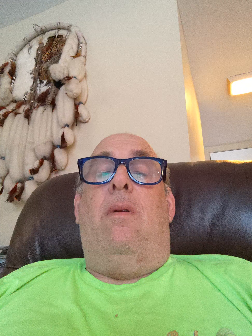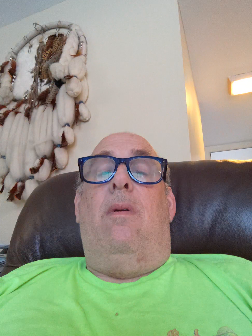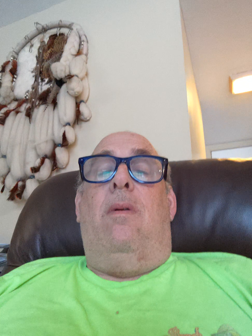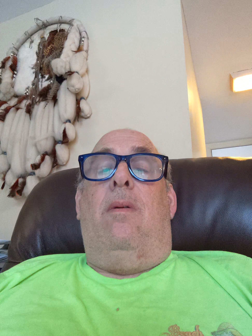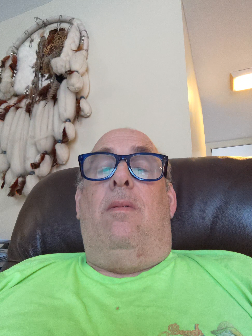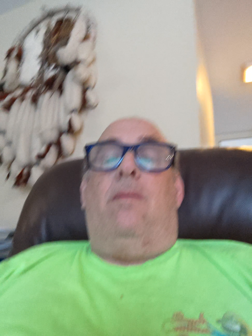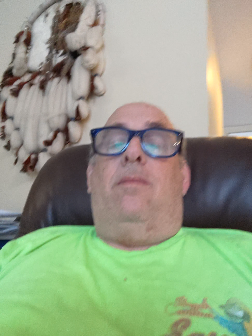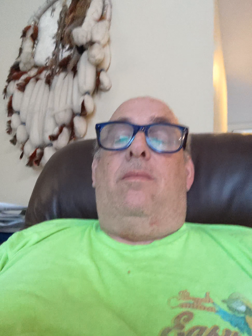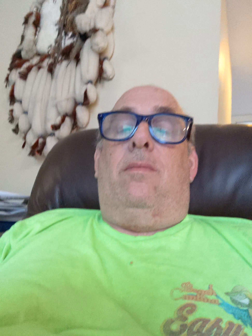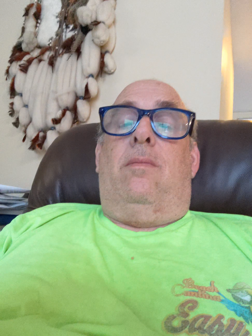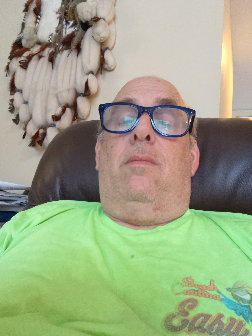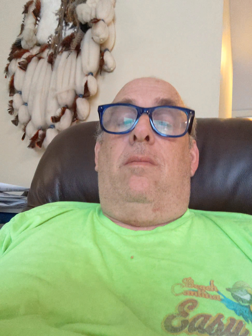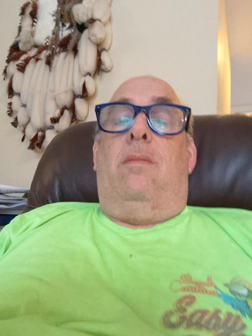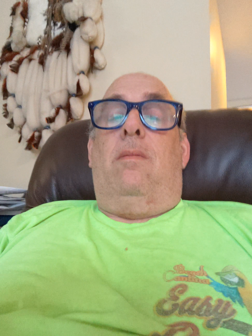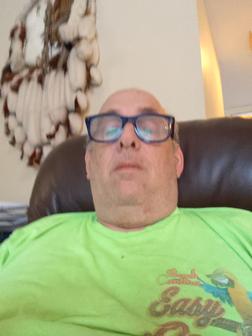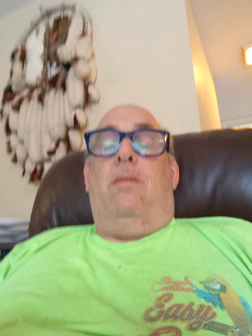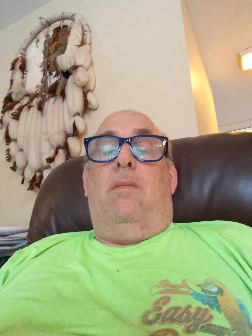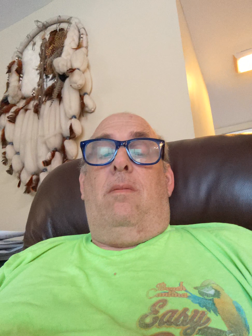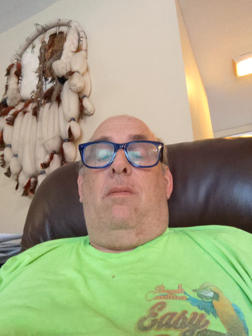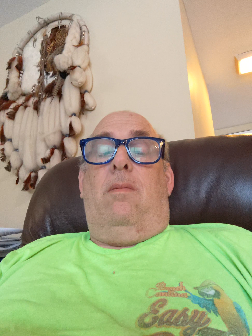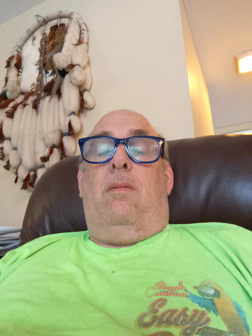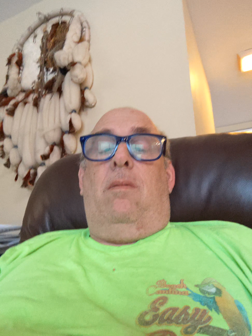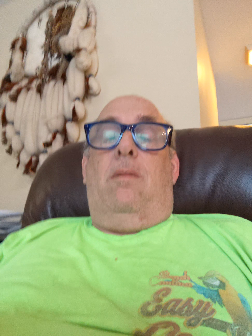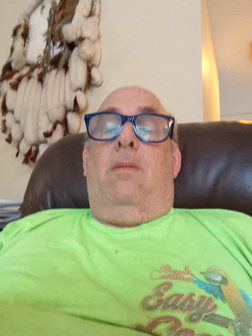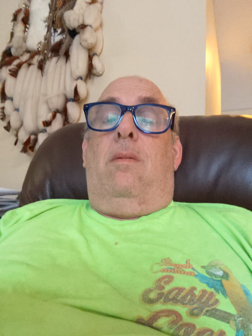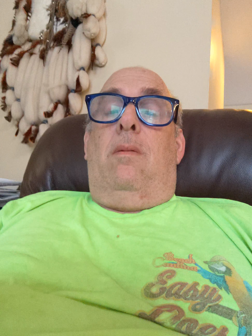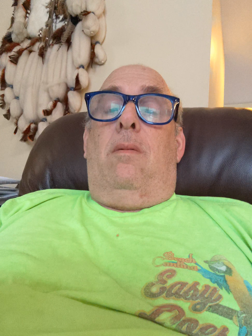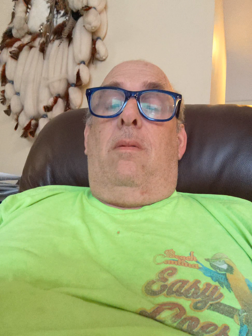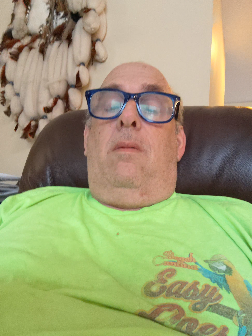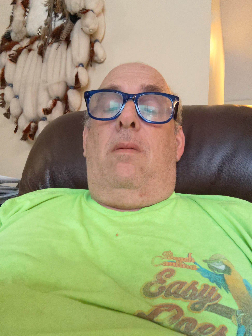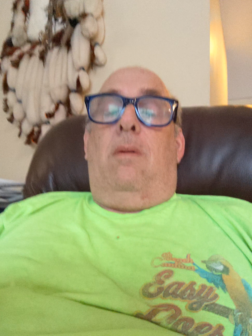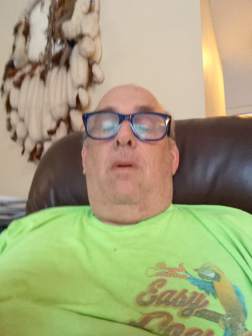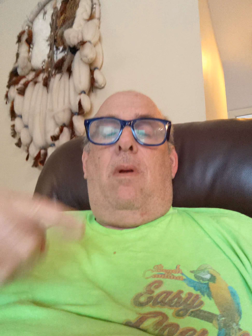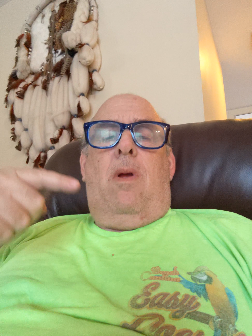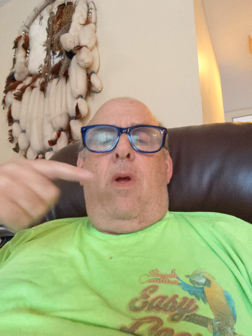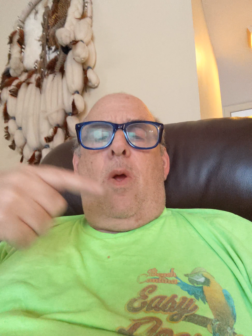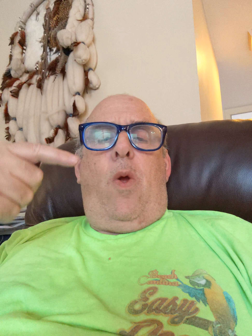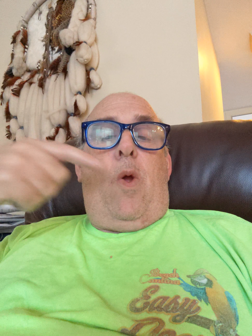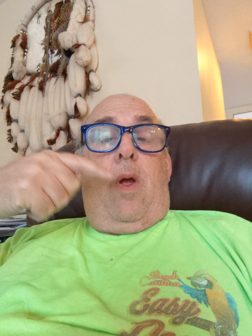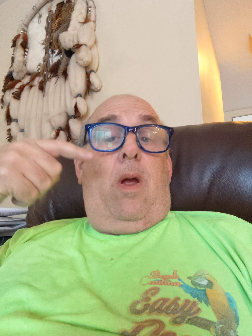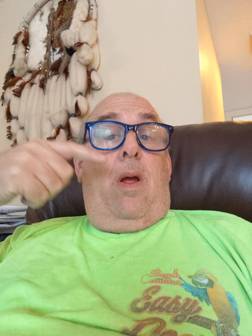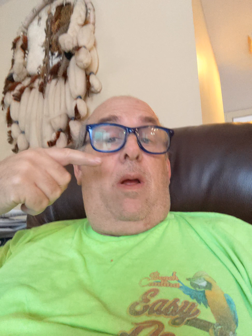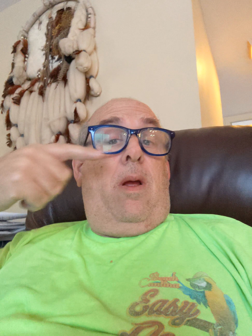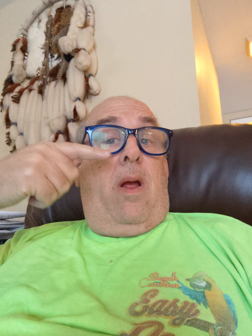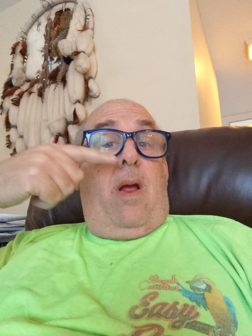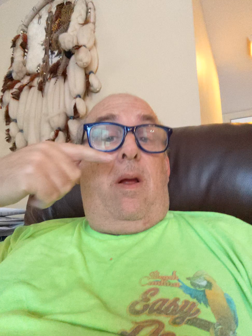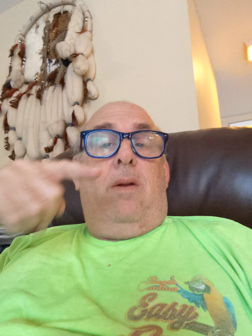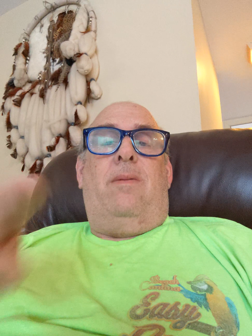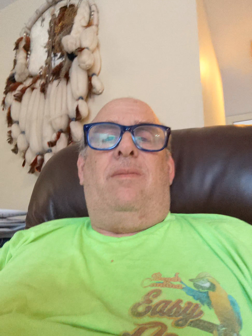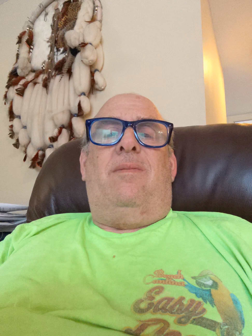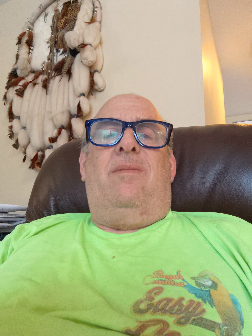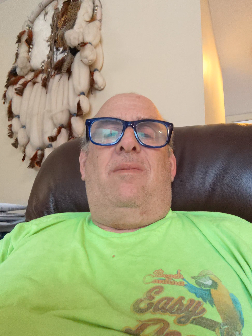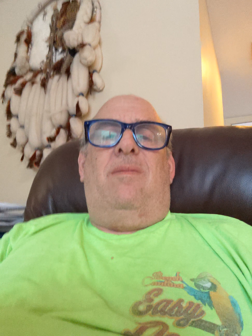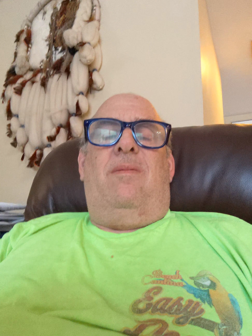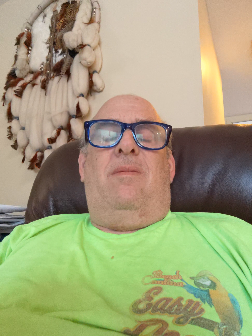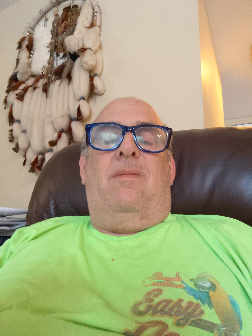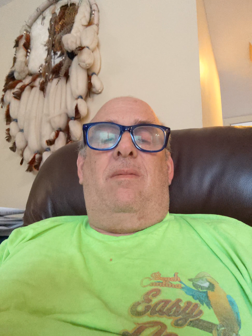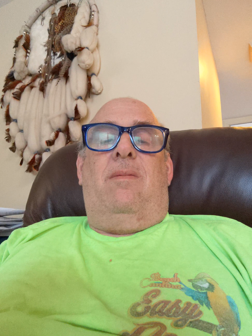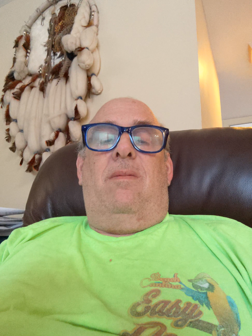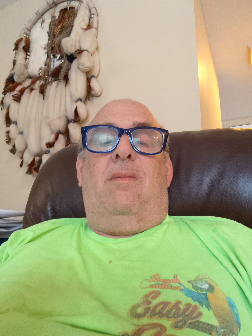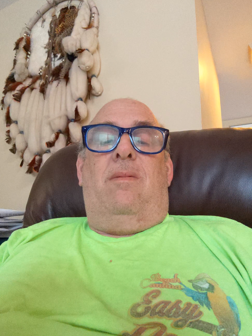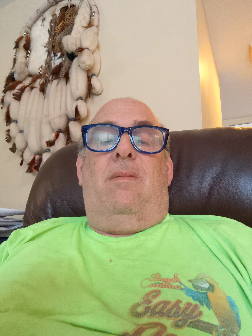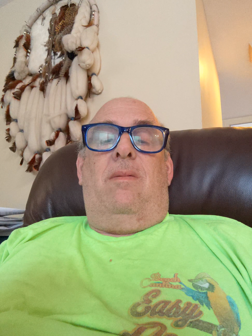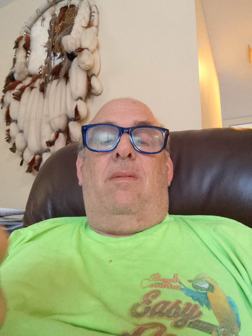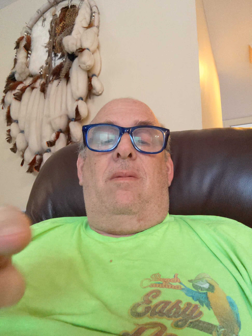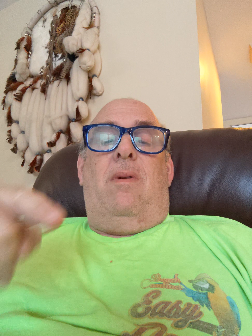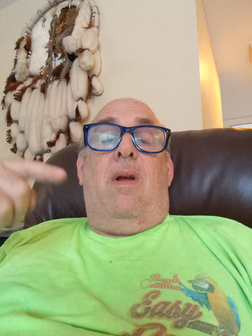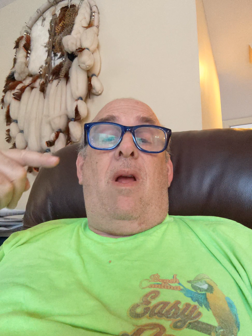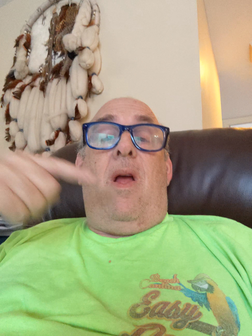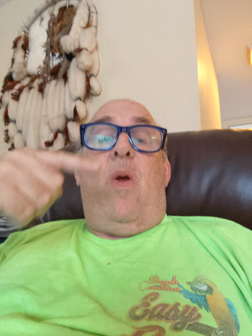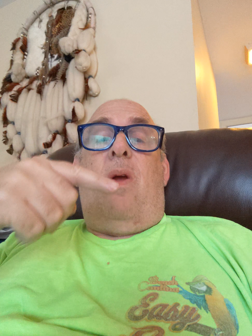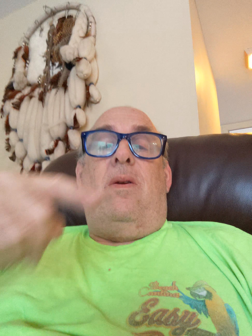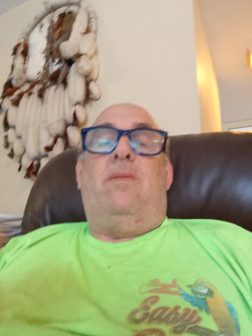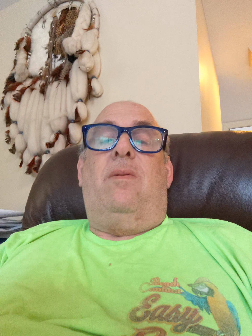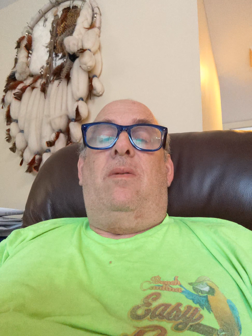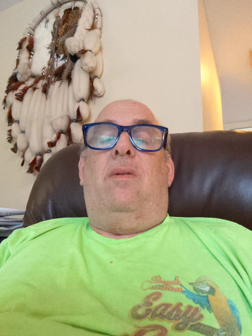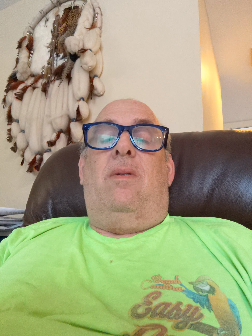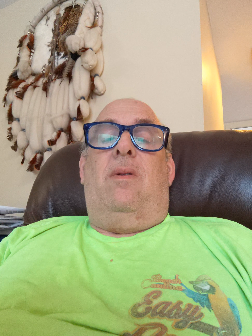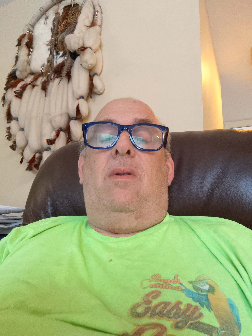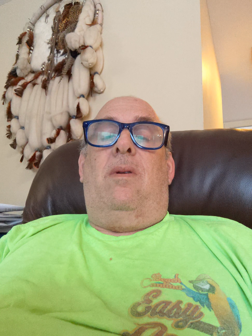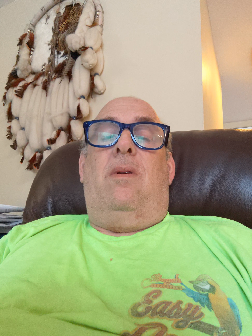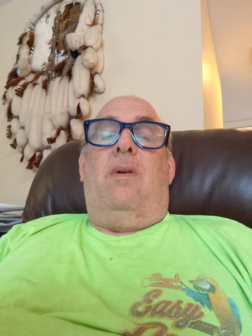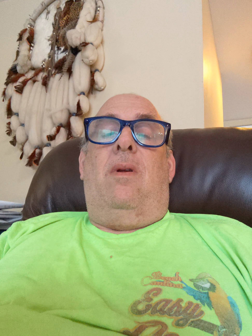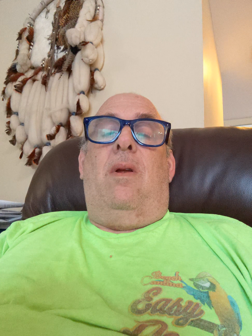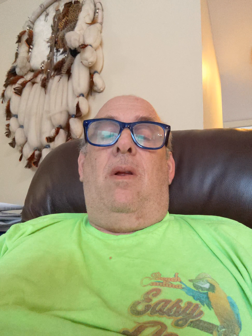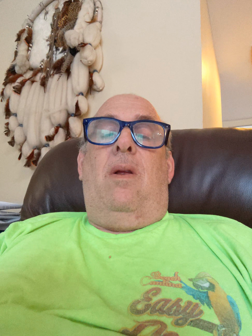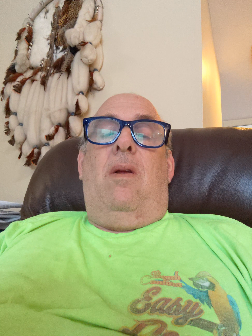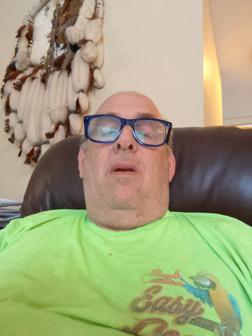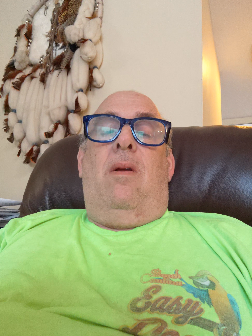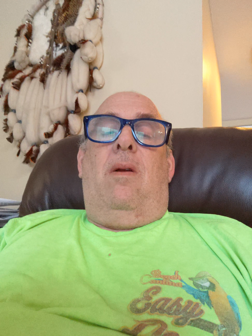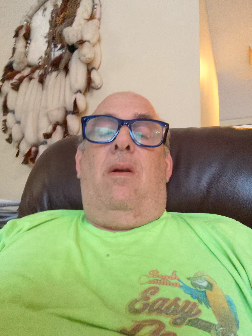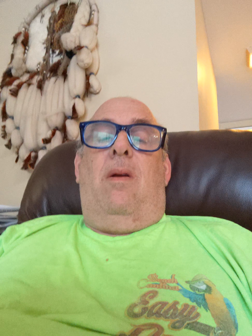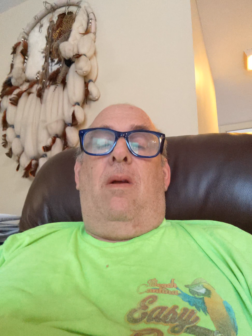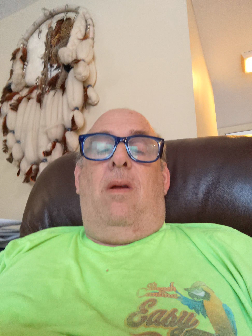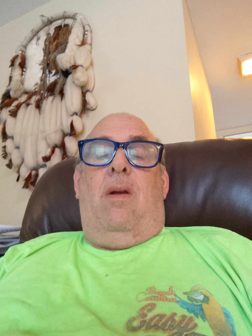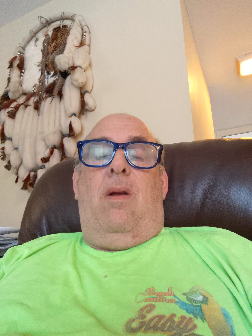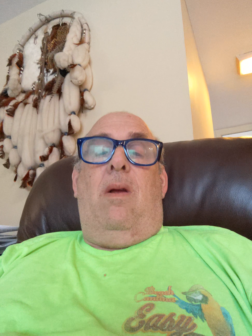owie